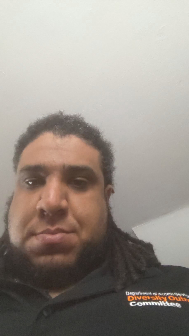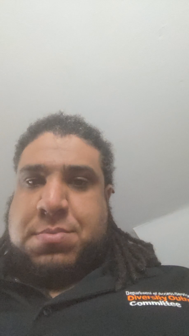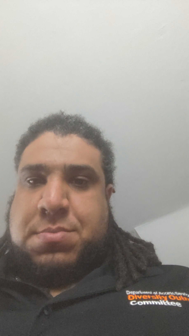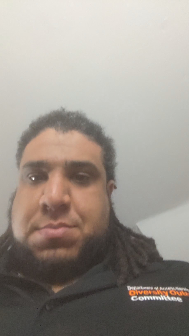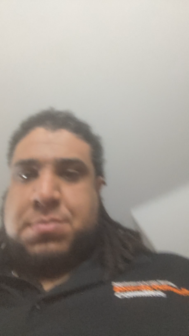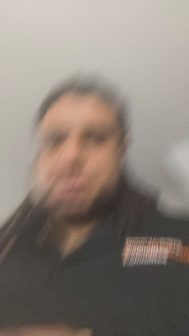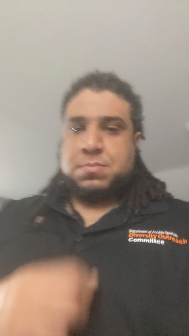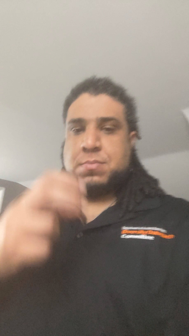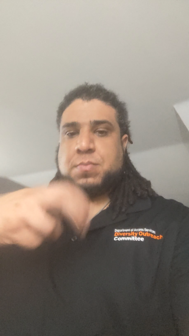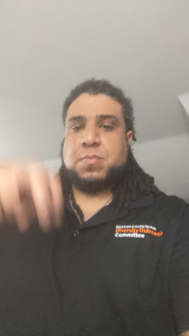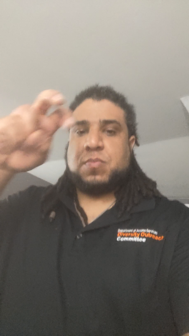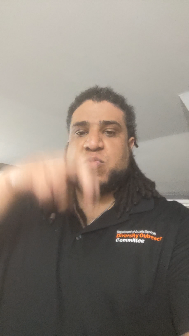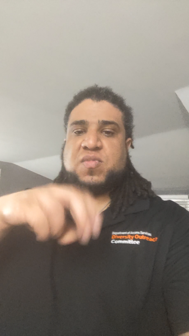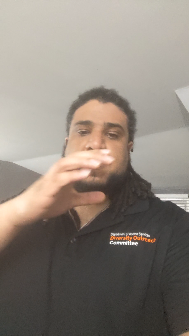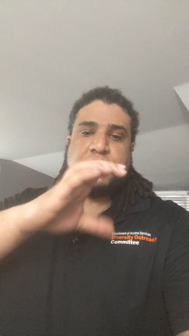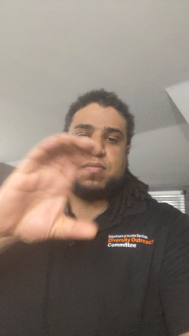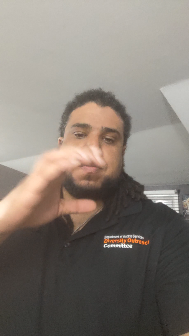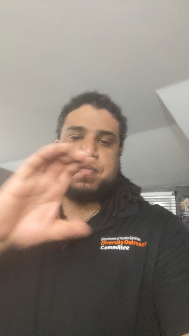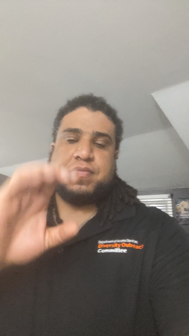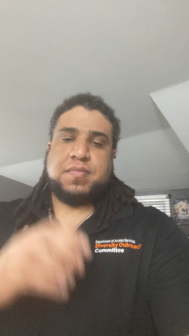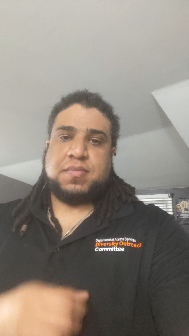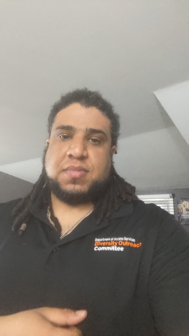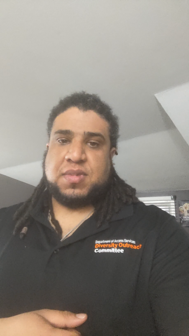potato chip